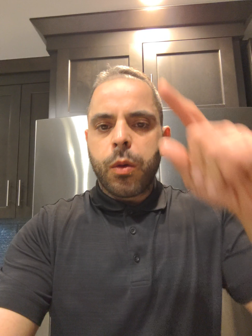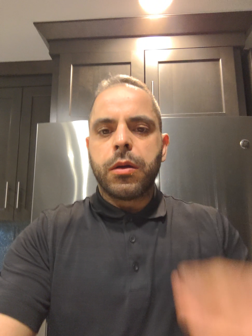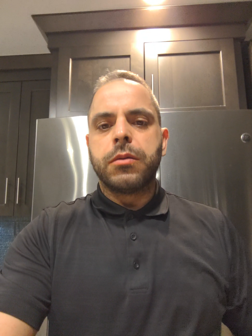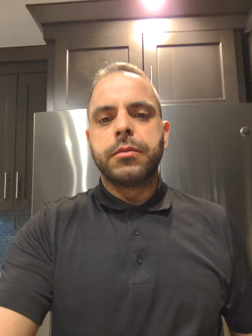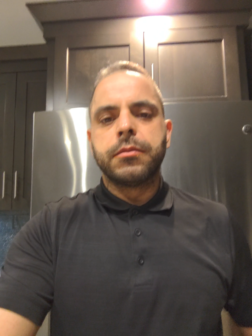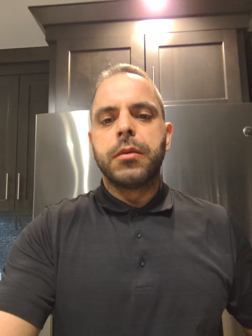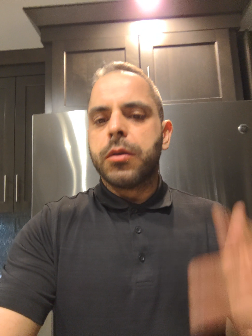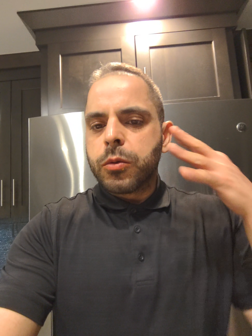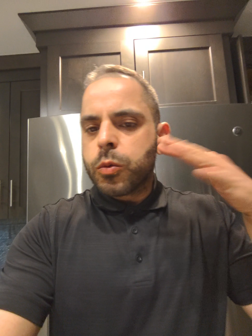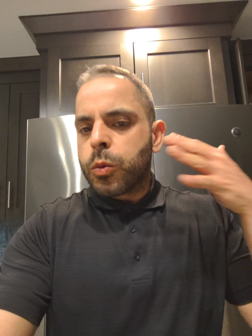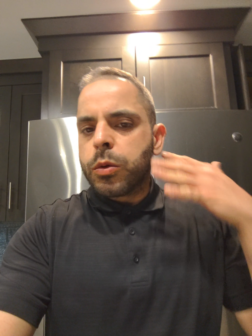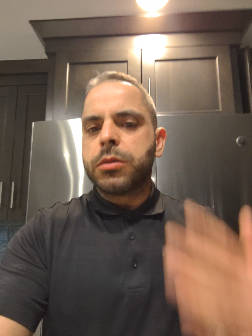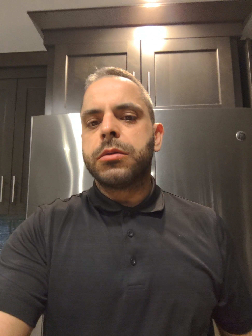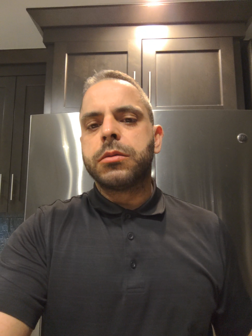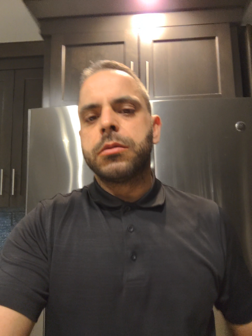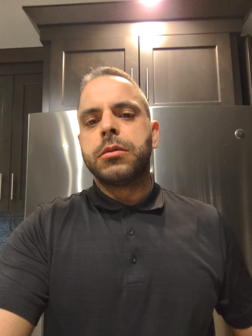noisy